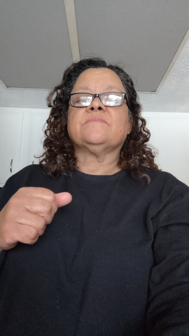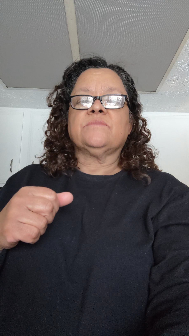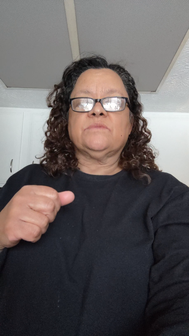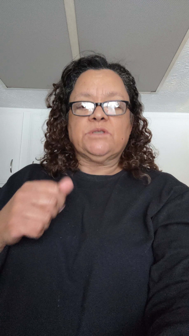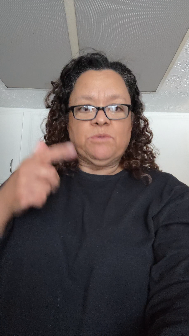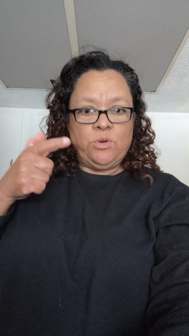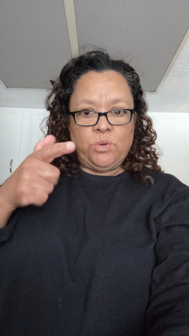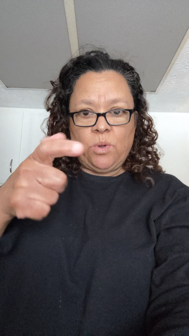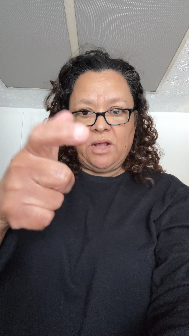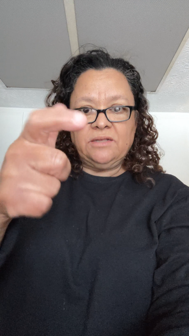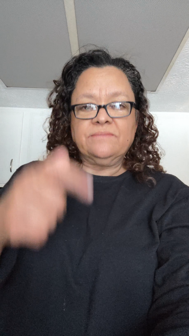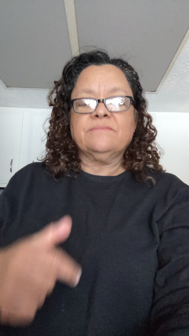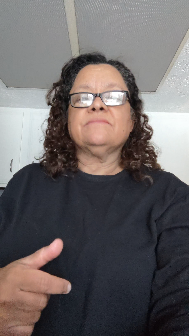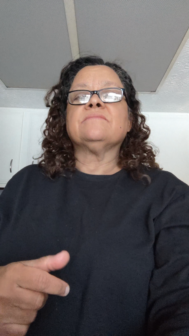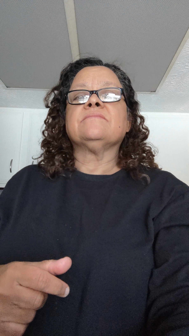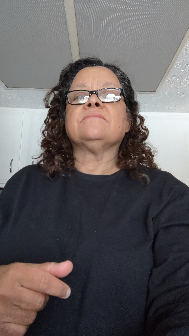run